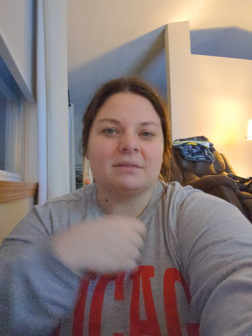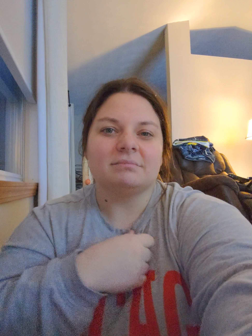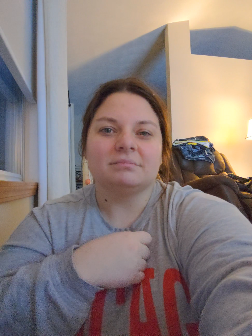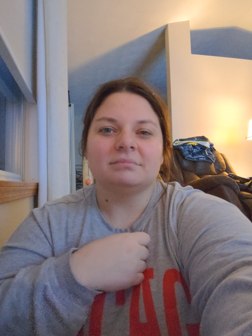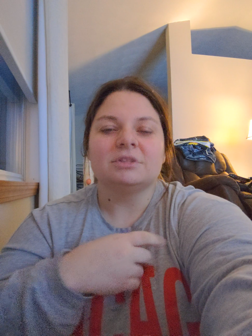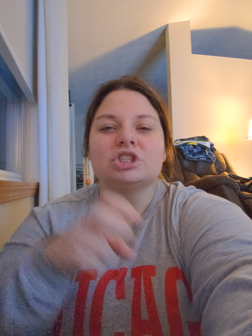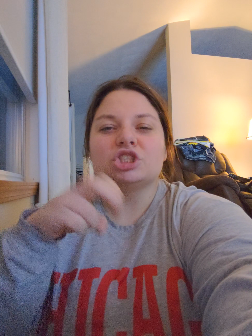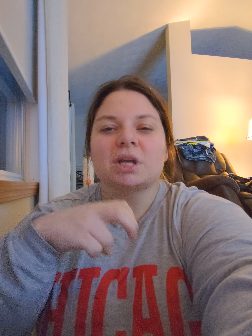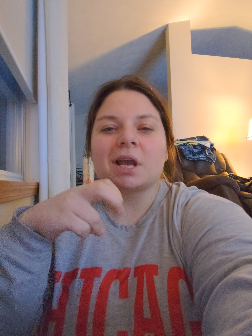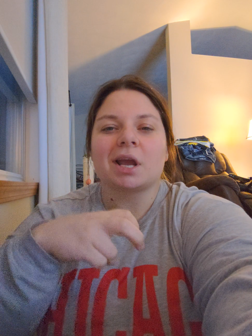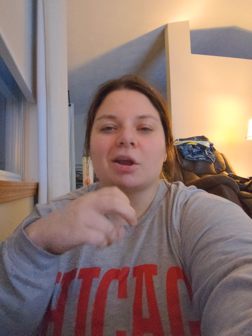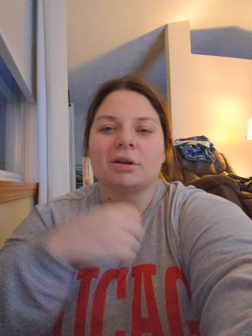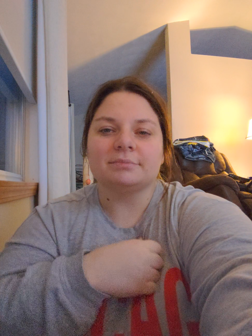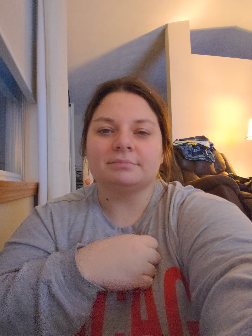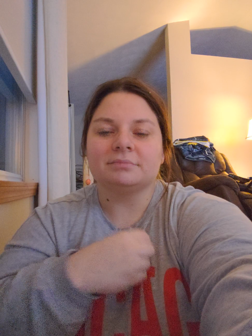chair